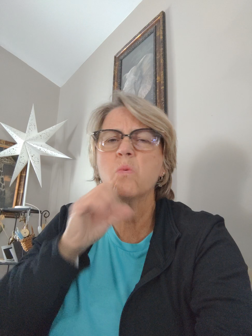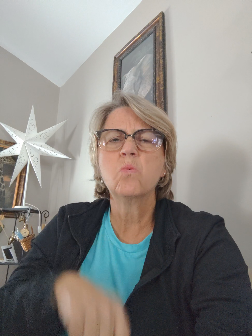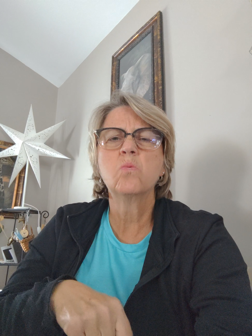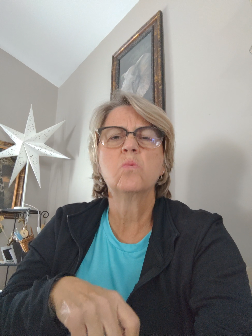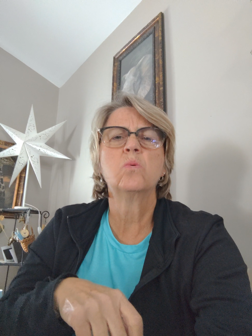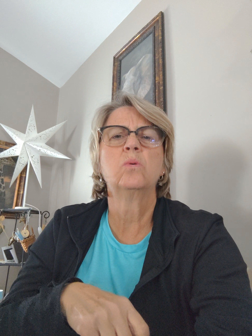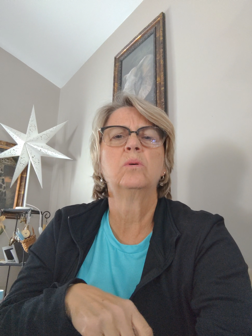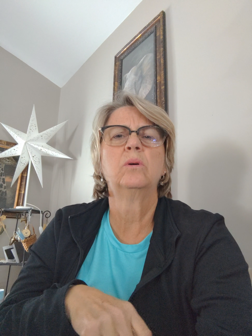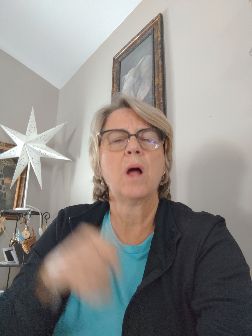old